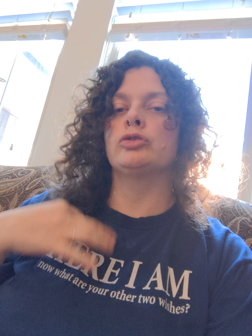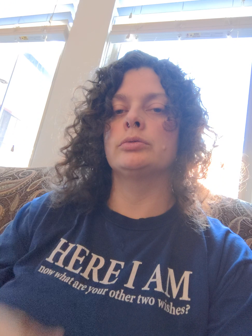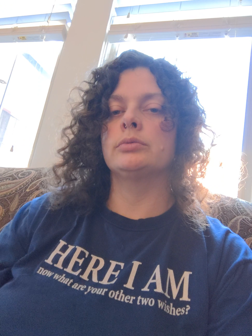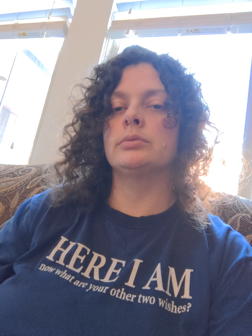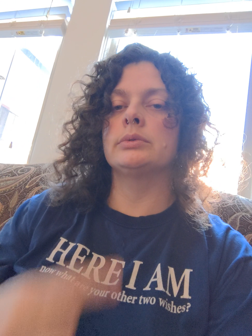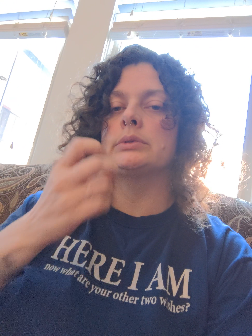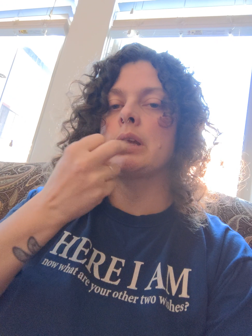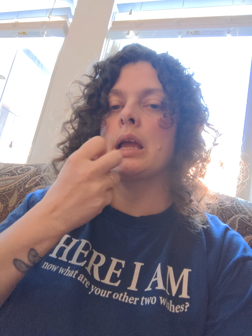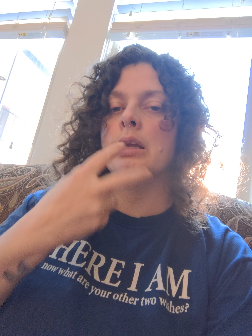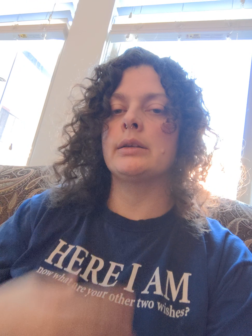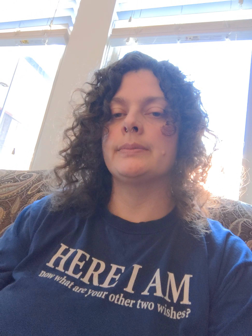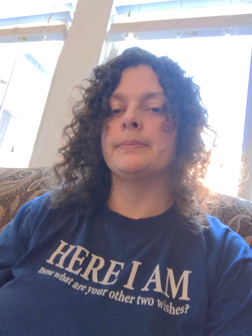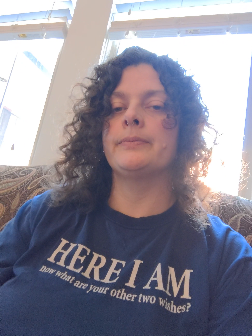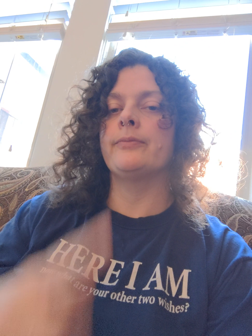snack